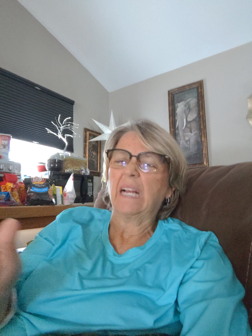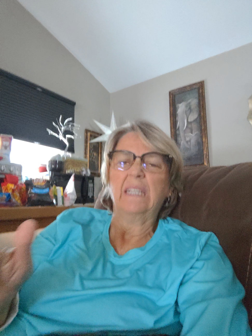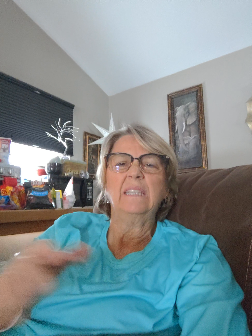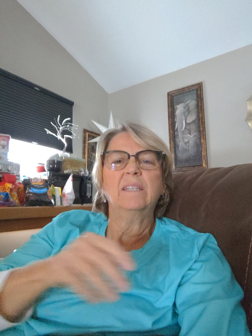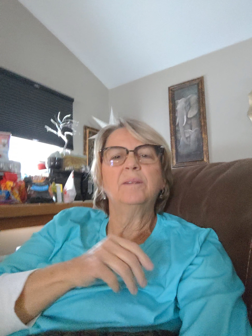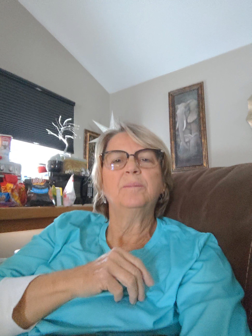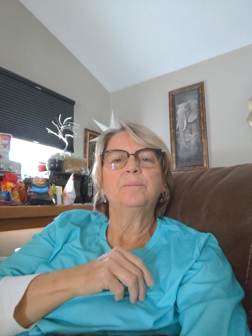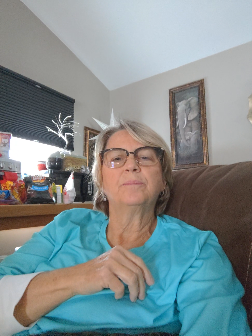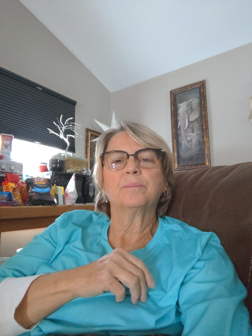yucky